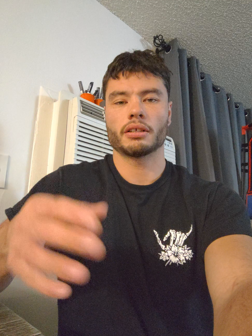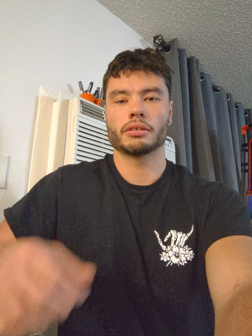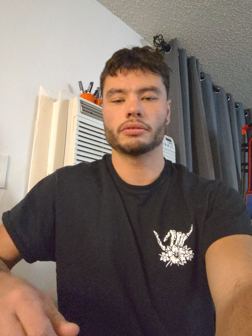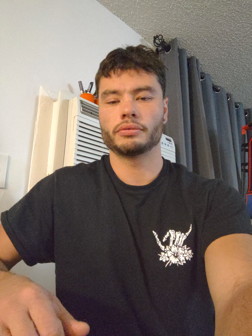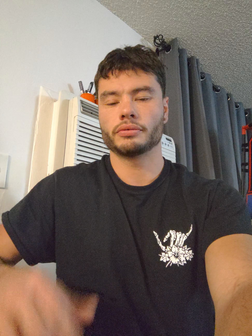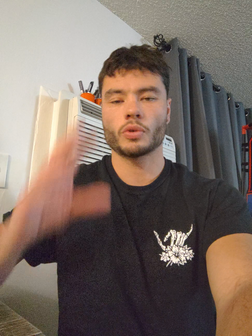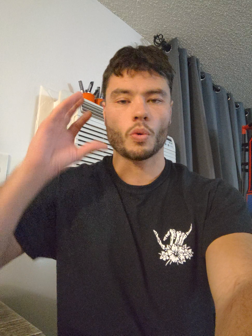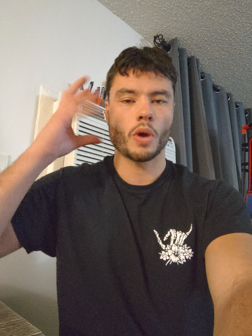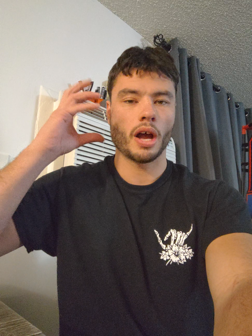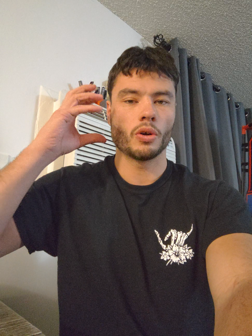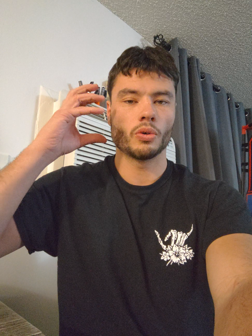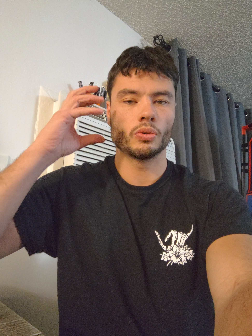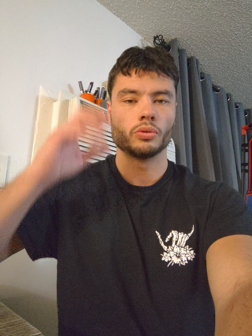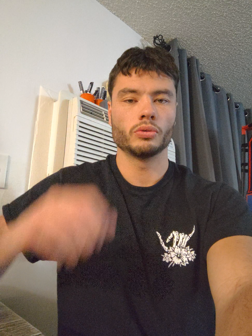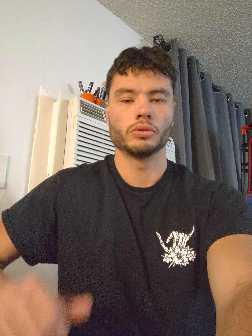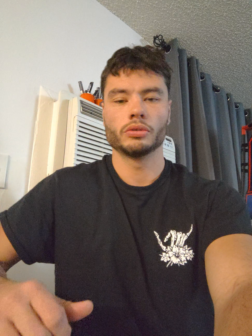radio